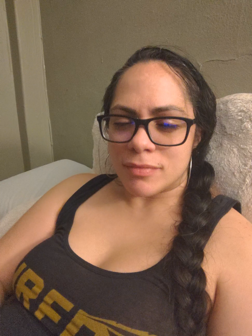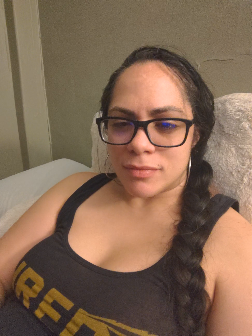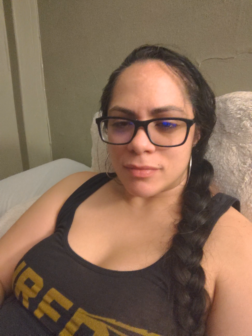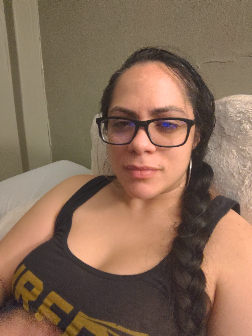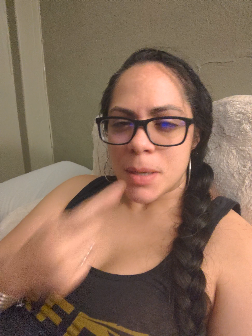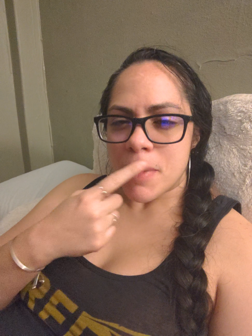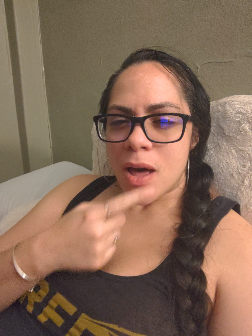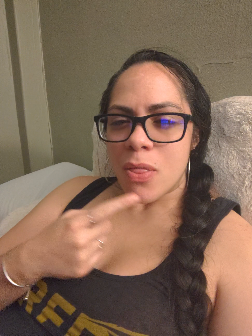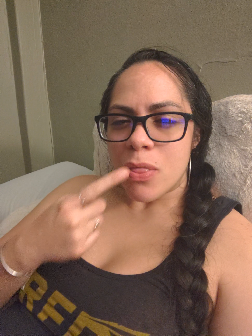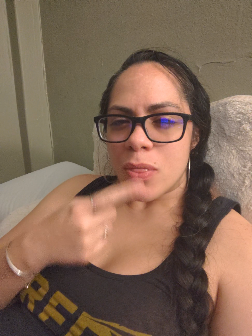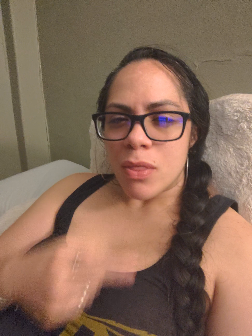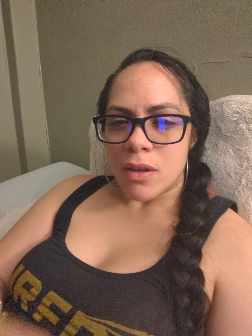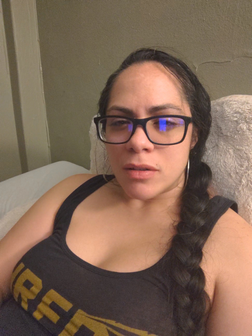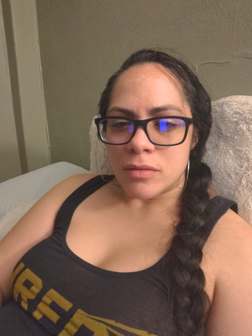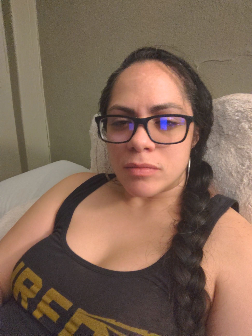mouth